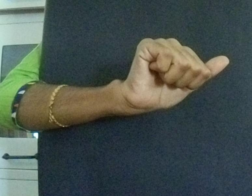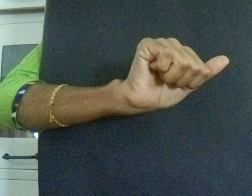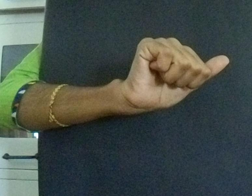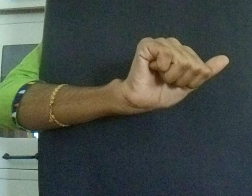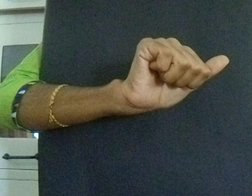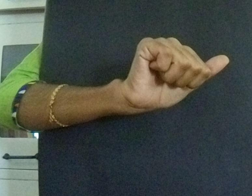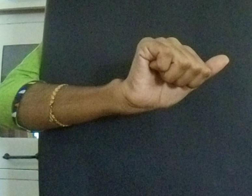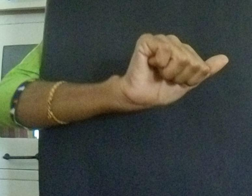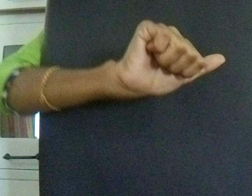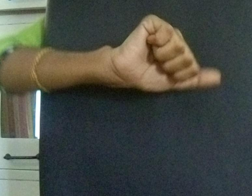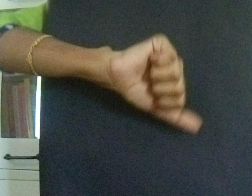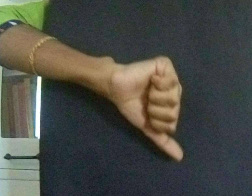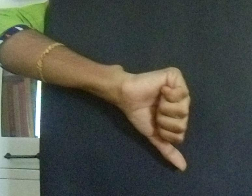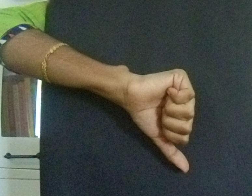lose